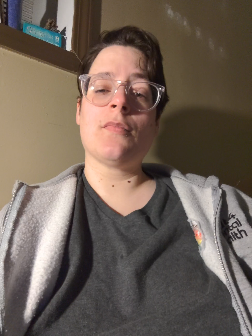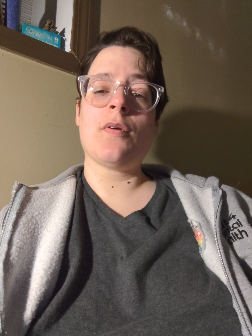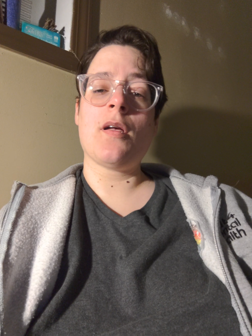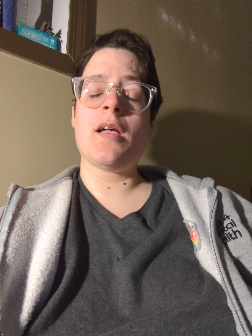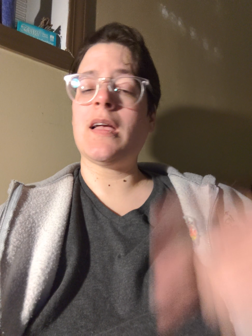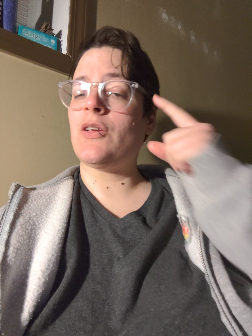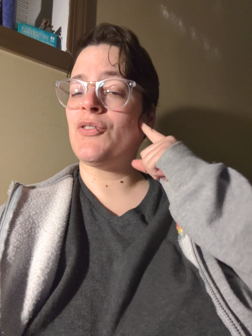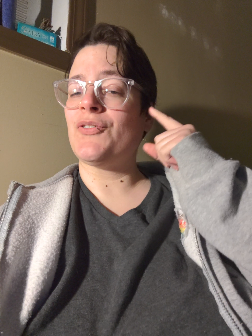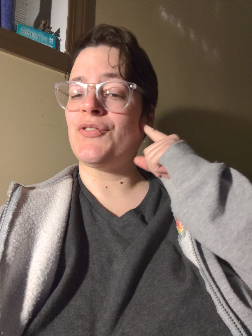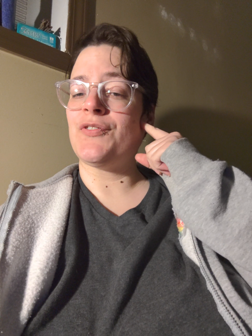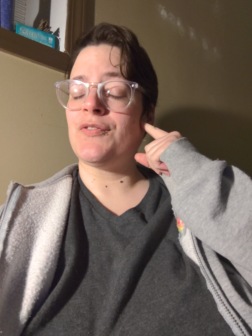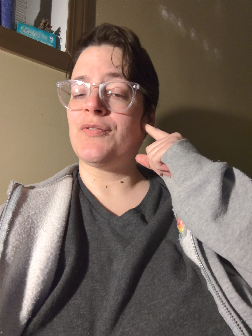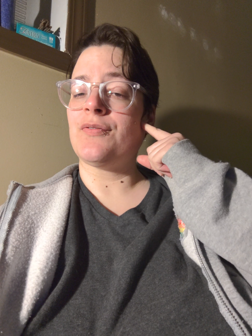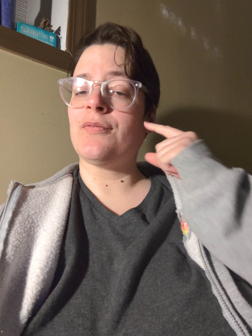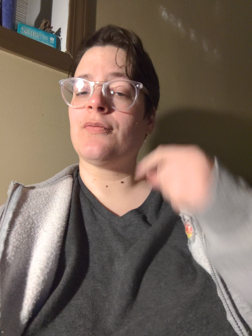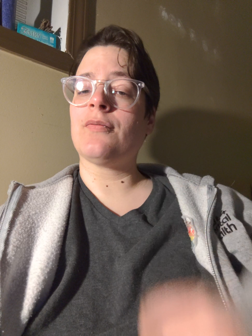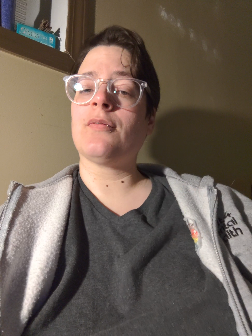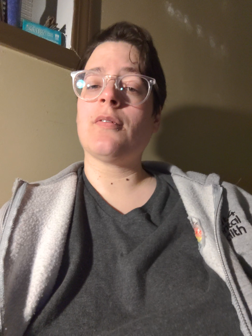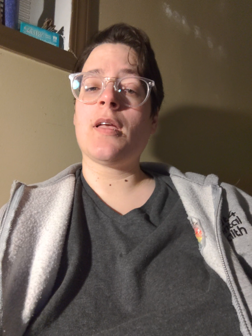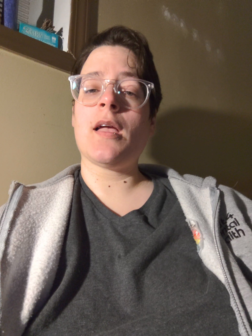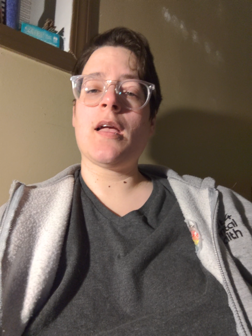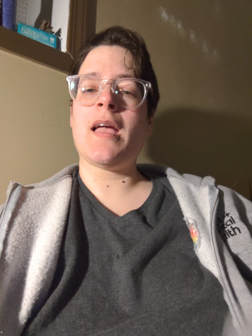hear